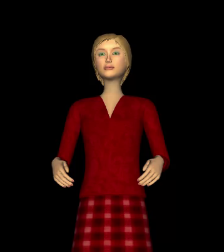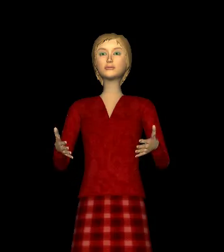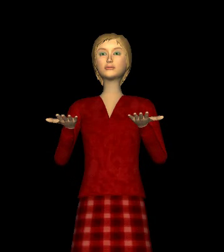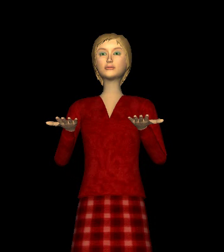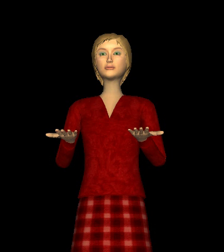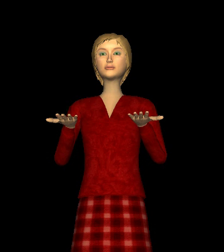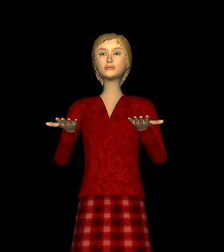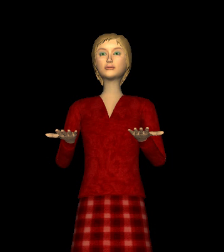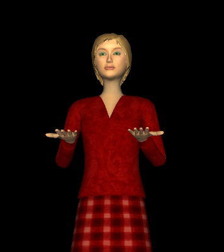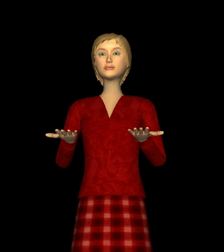الآن